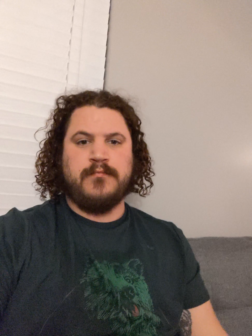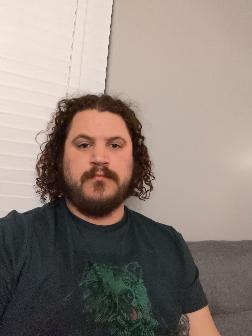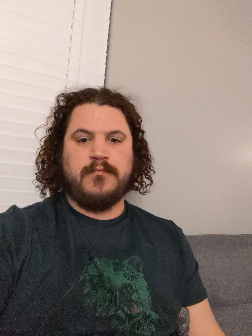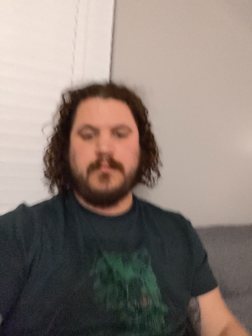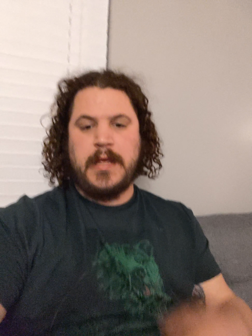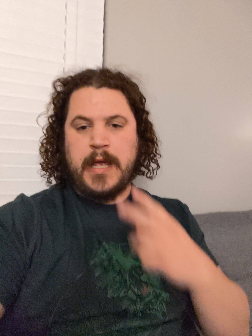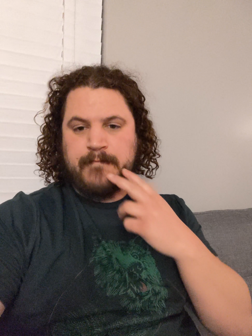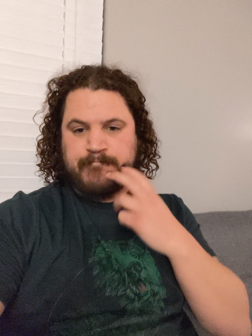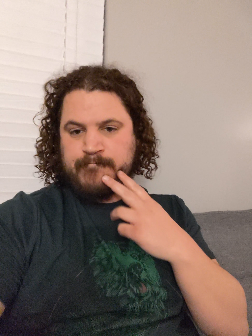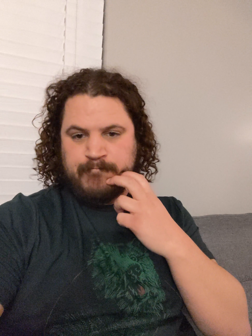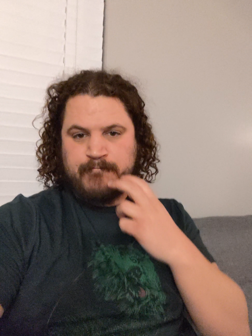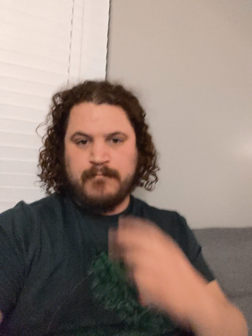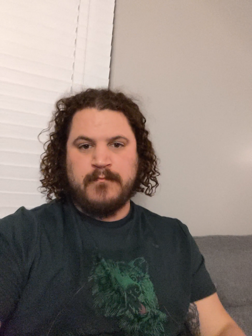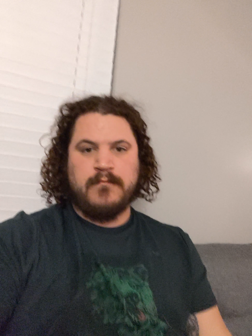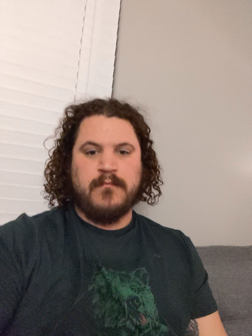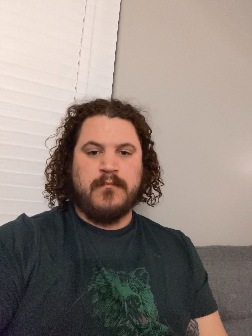gum